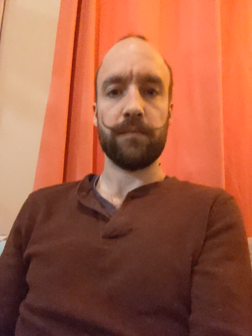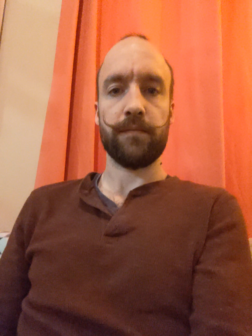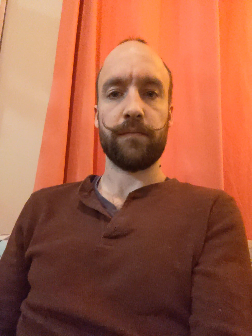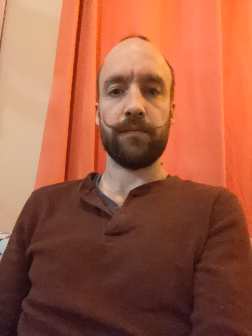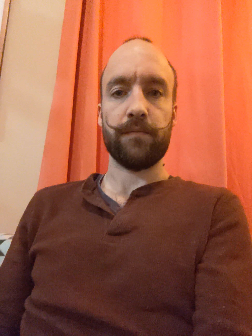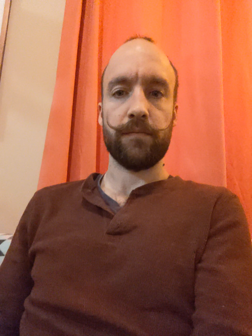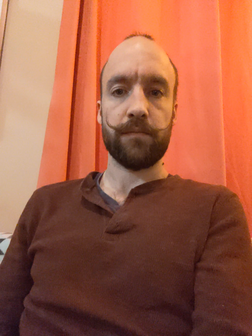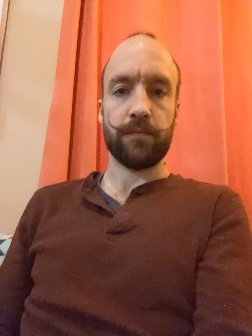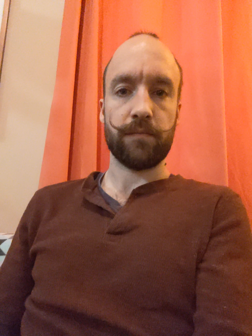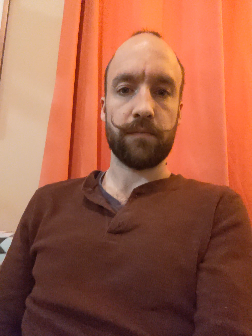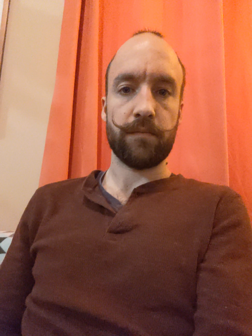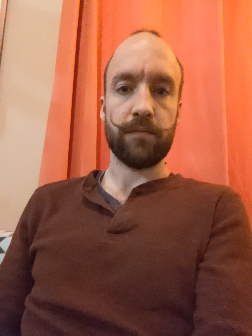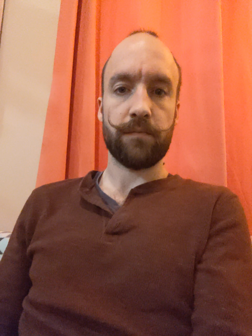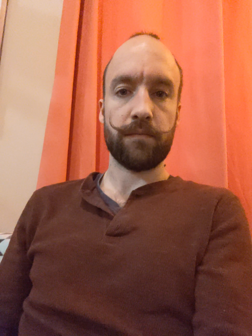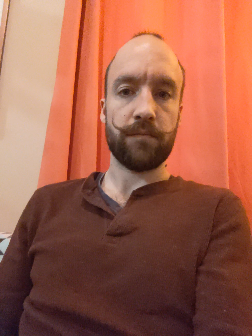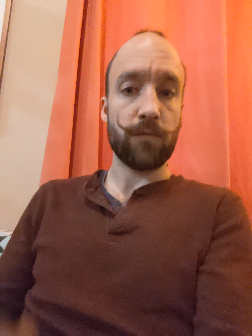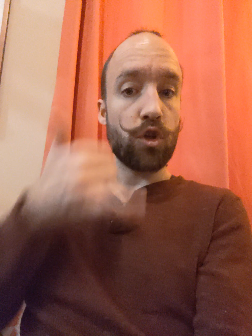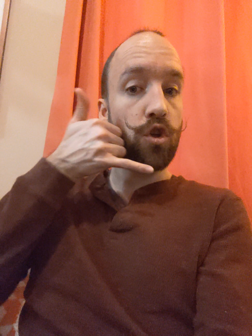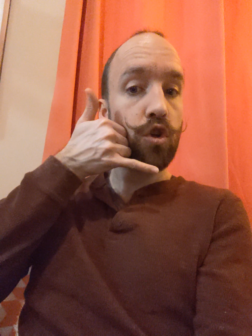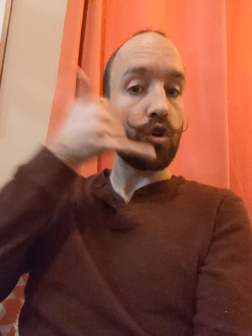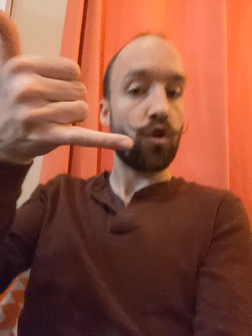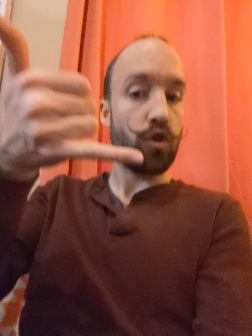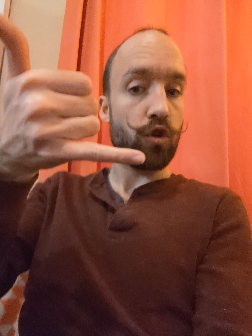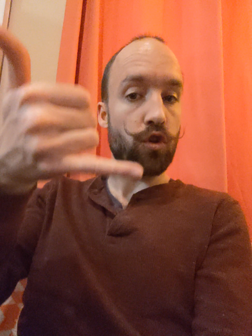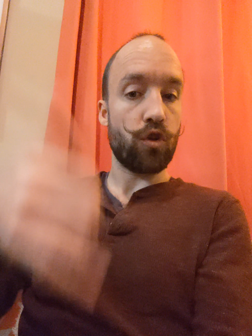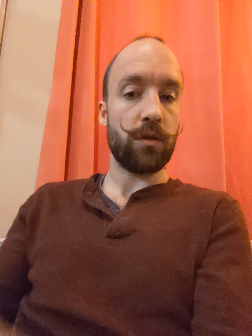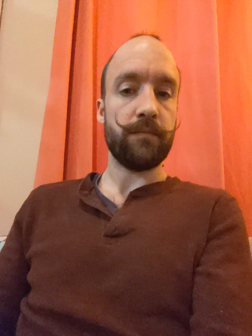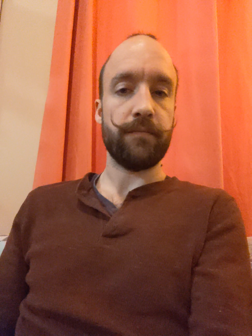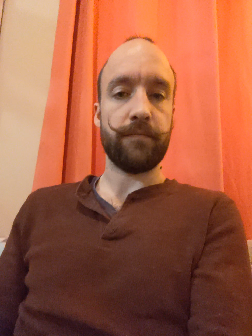call on the phone